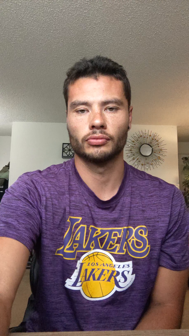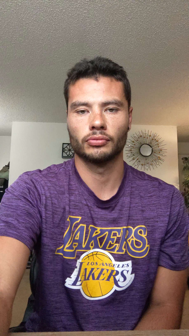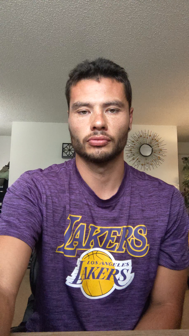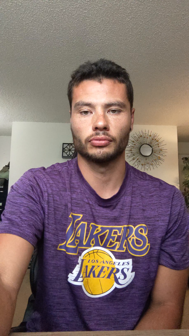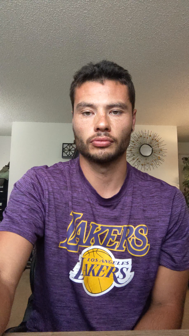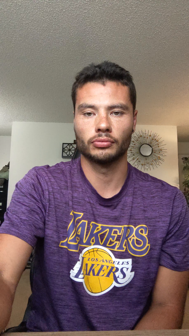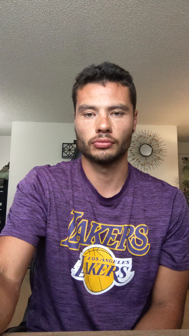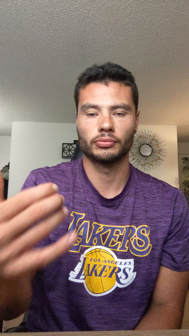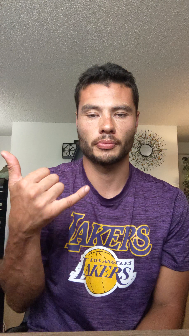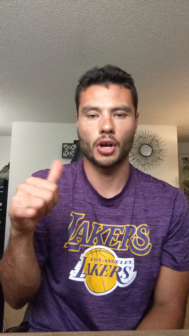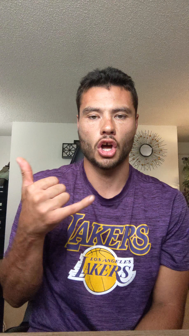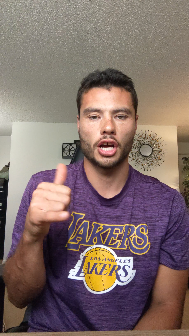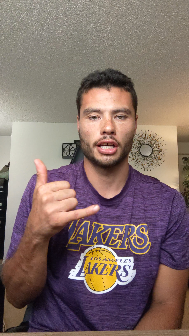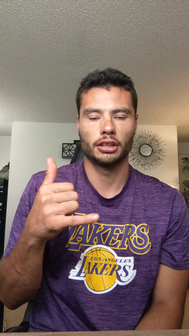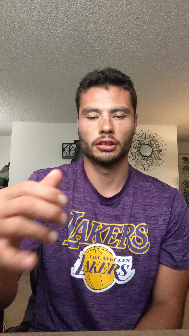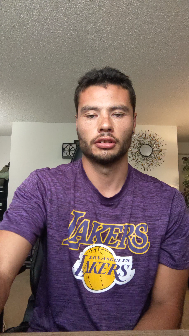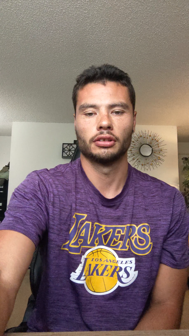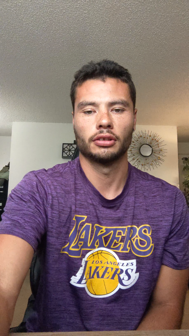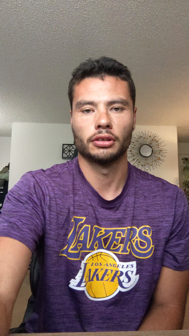party